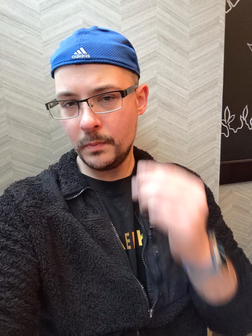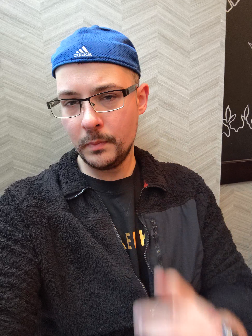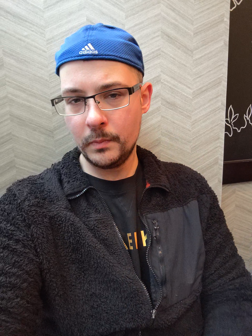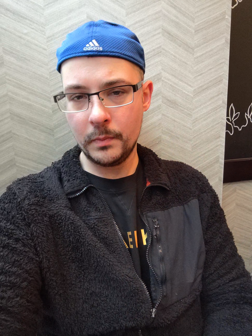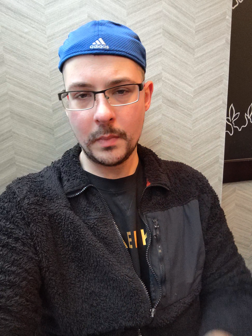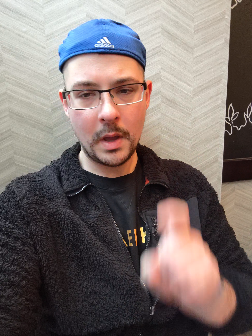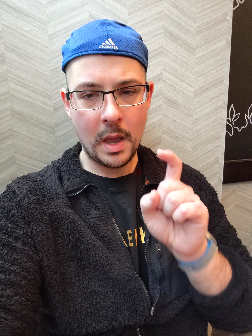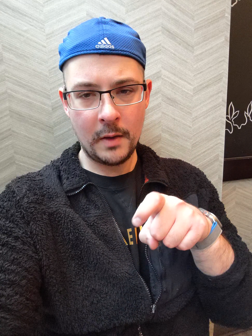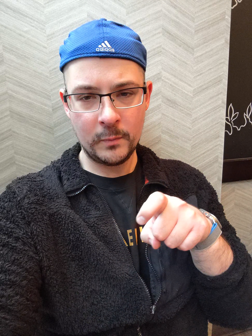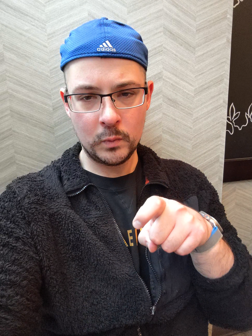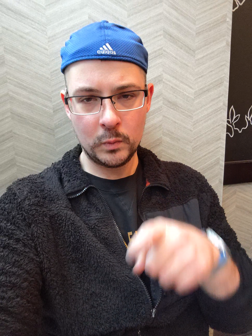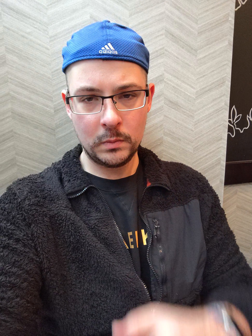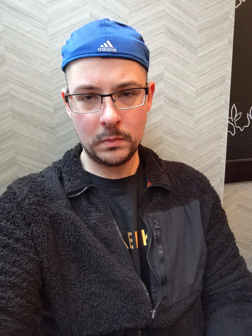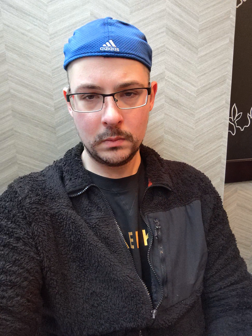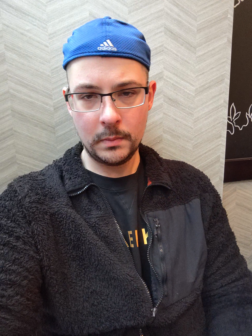have to